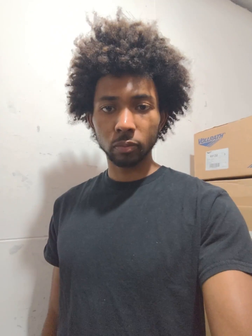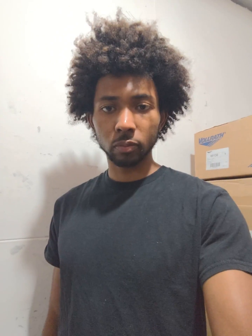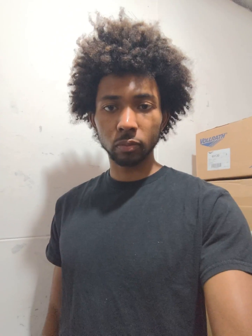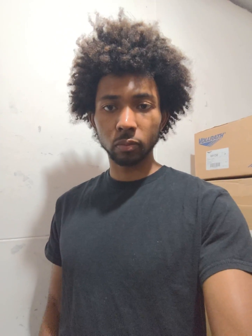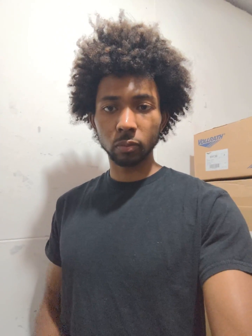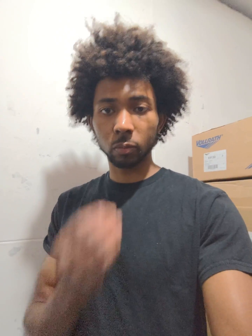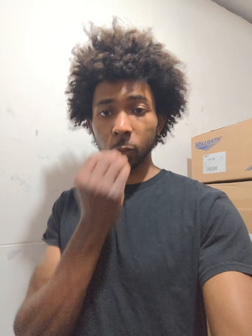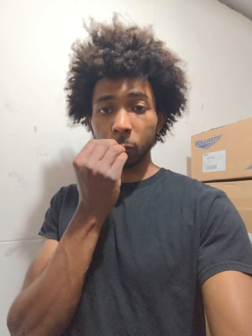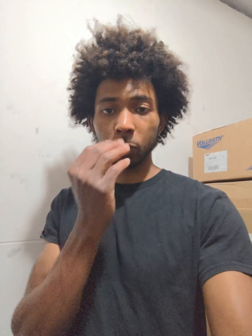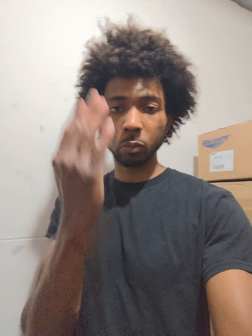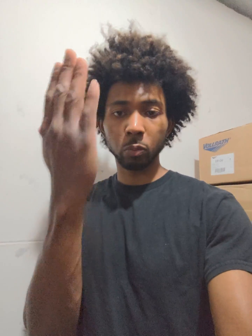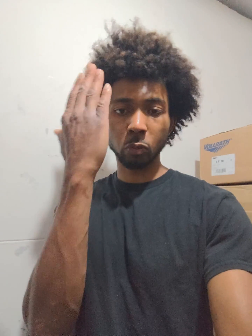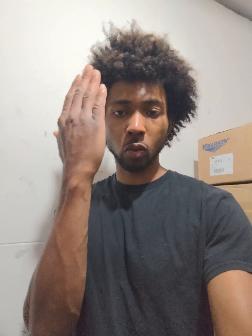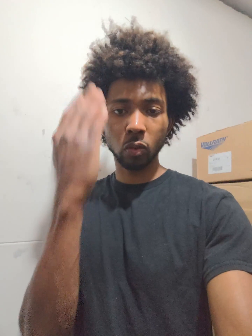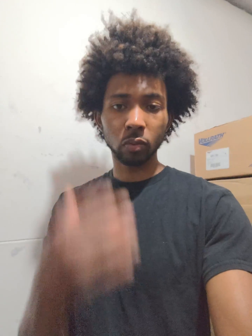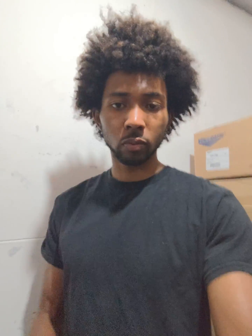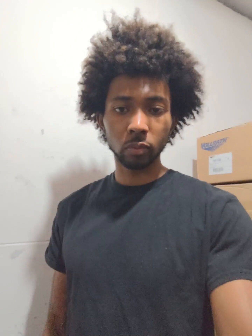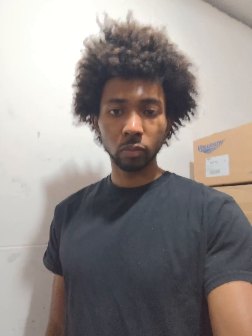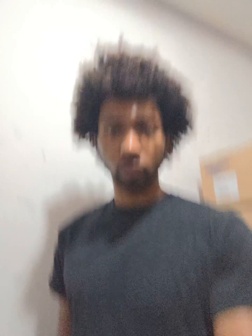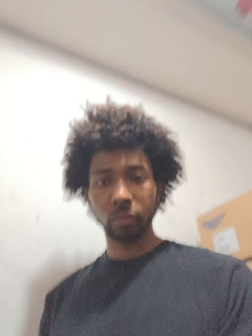breakfast